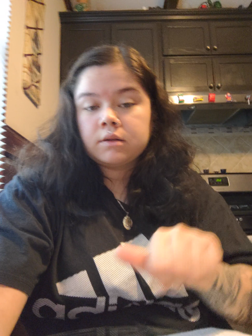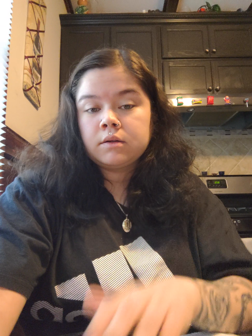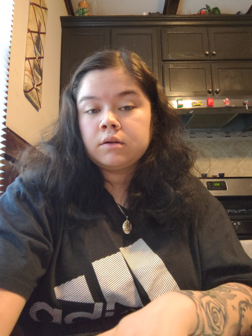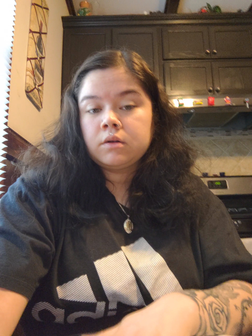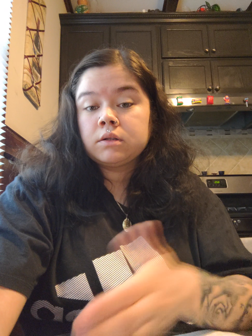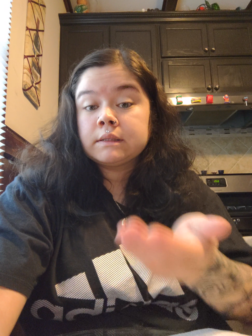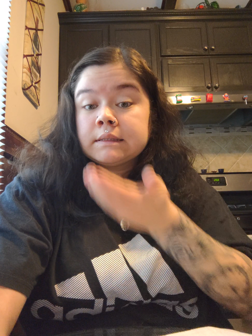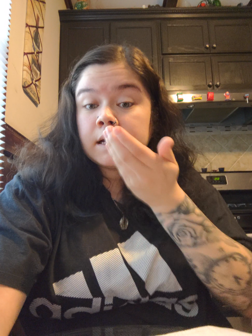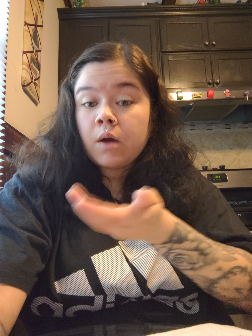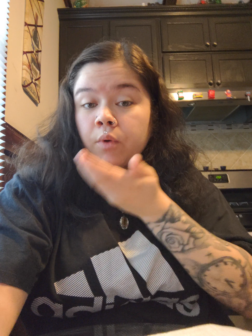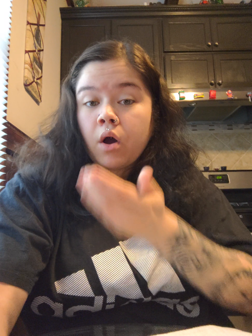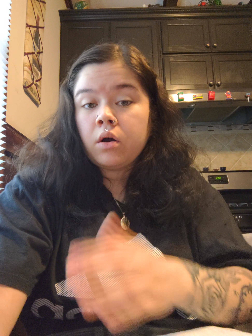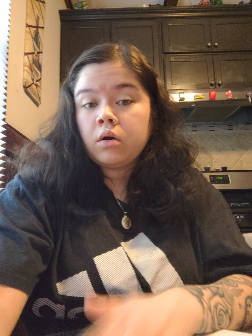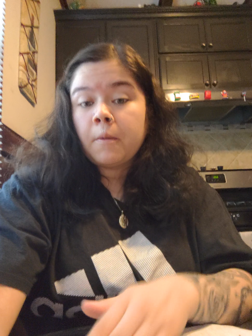cereal